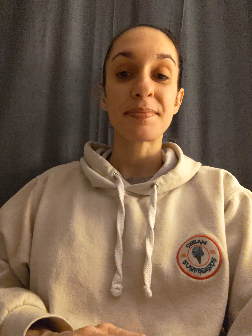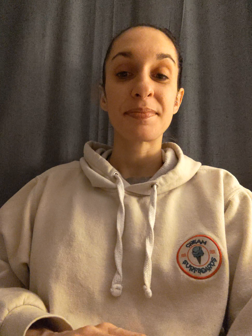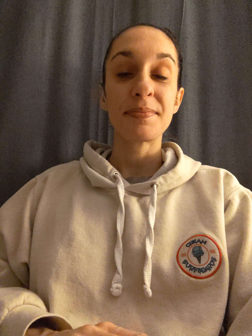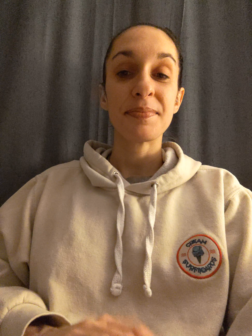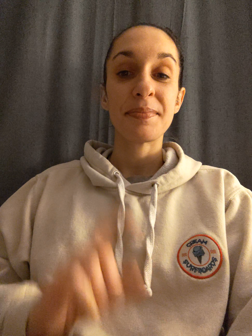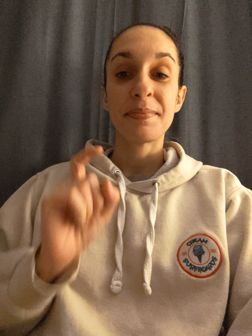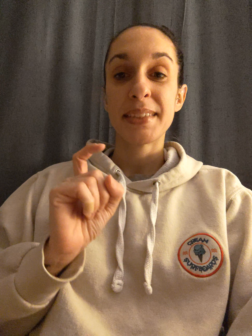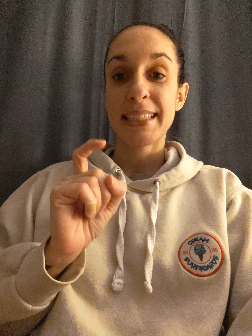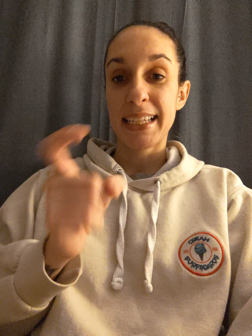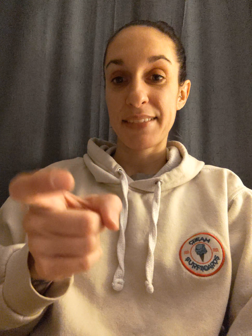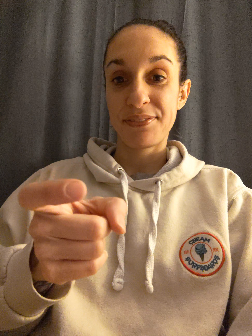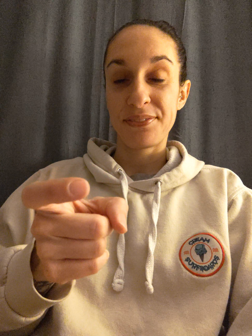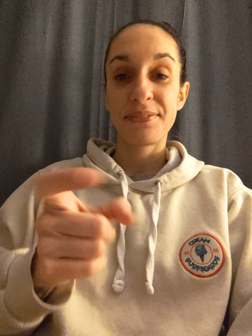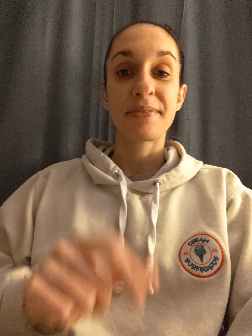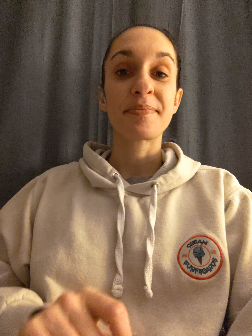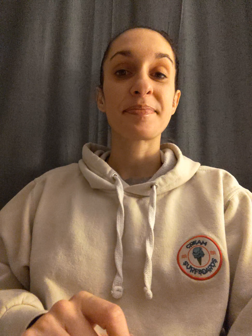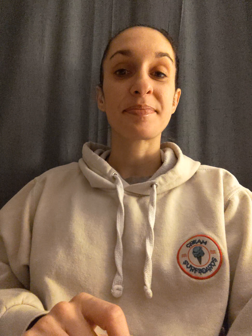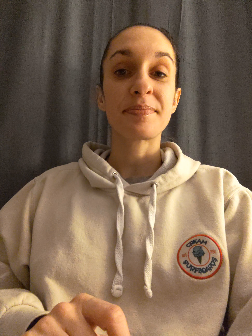gift